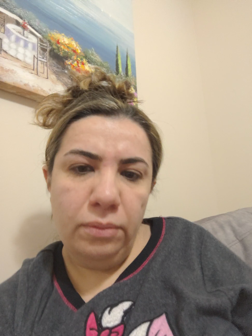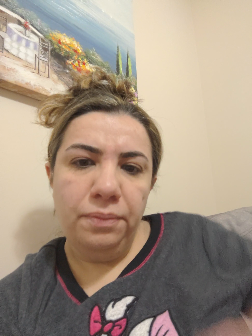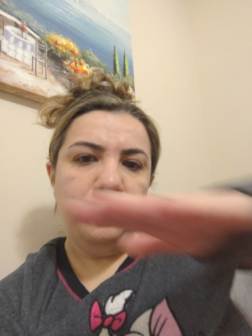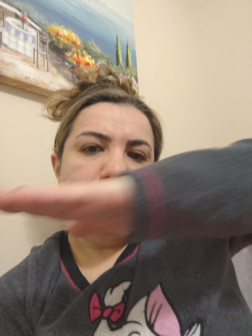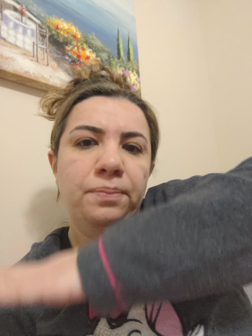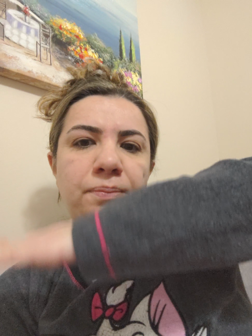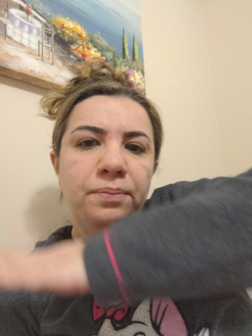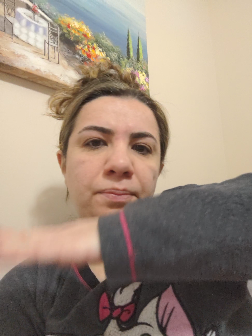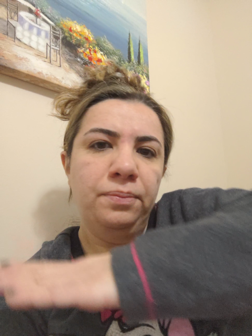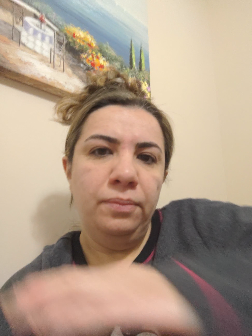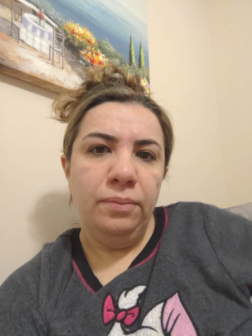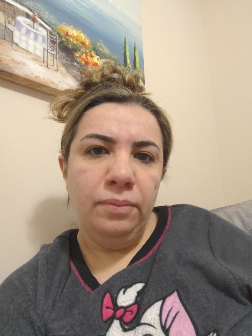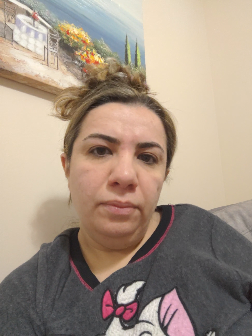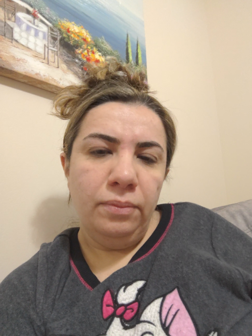table